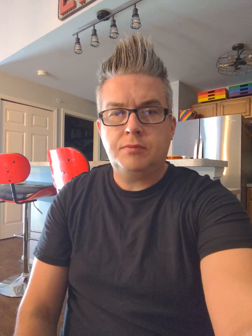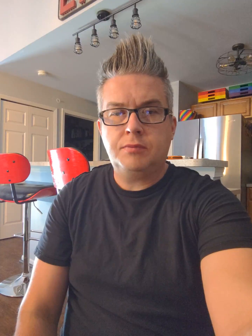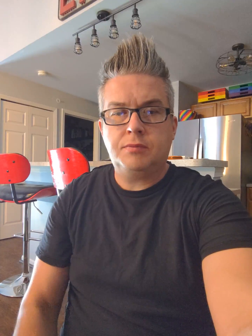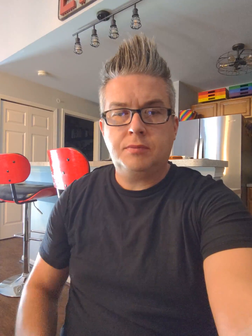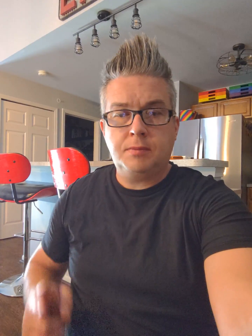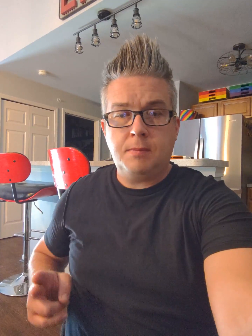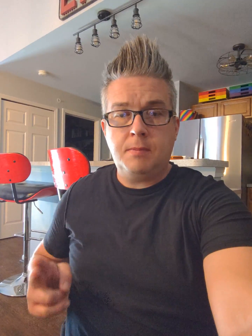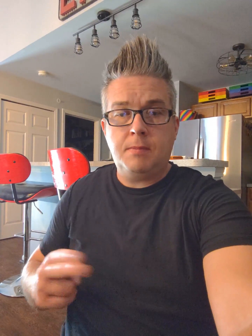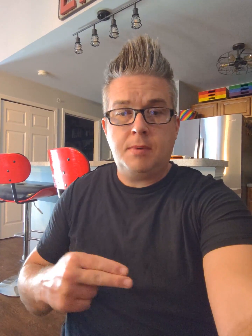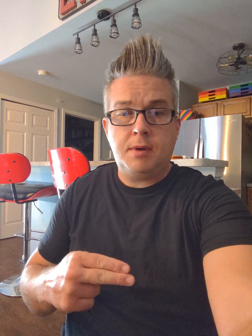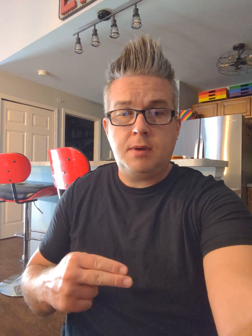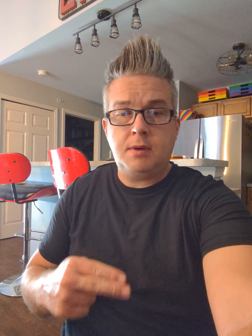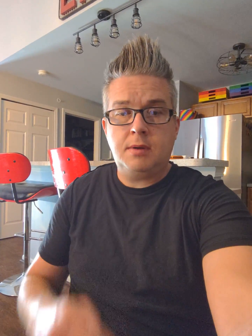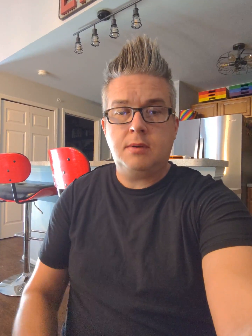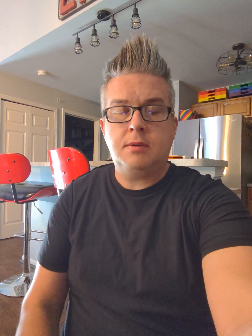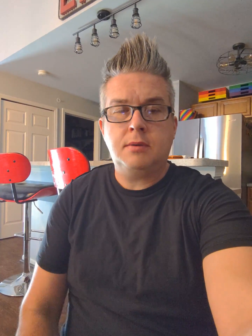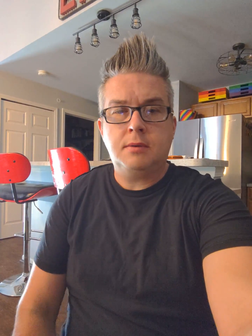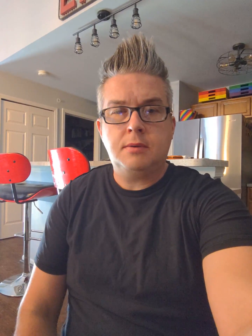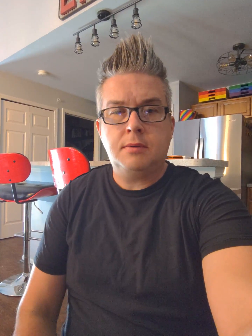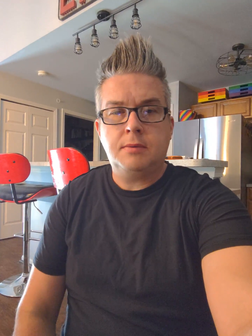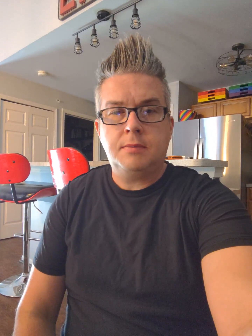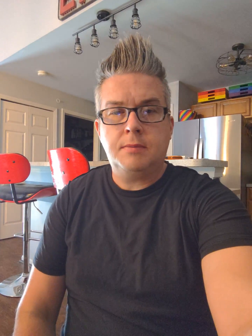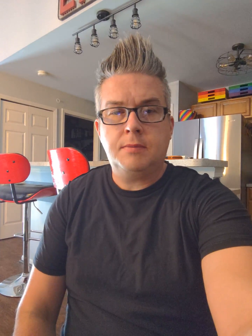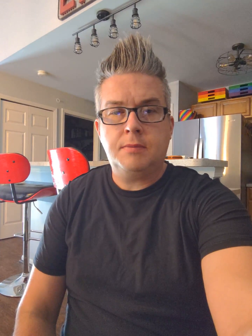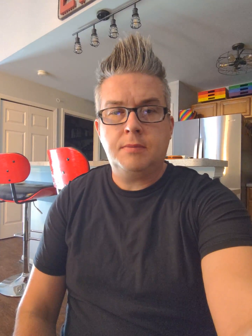belt